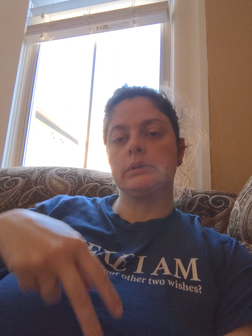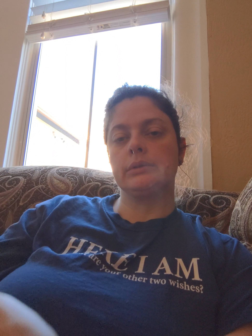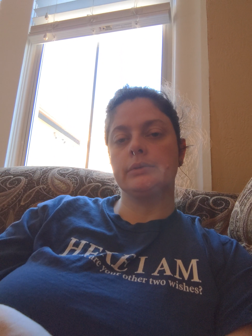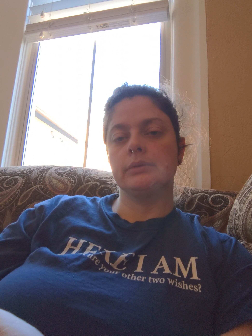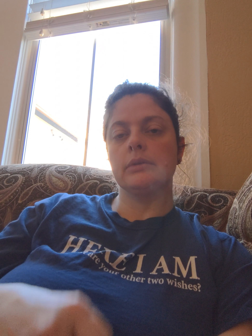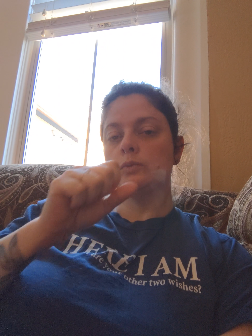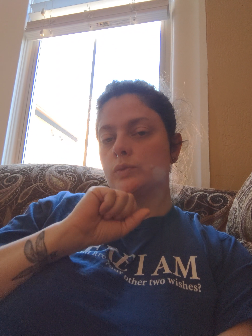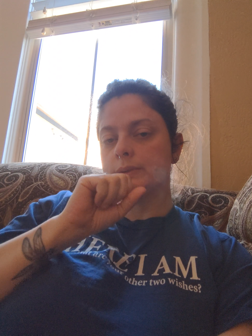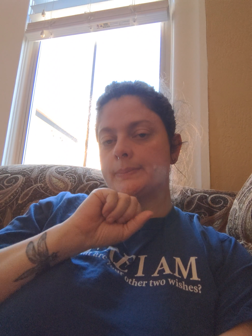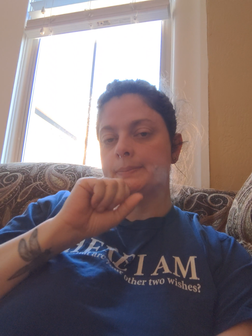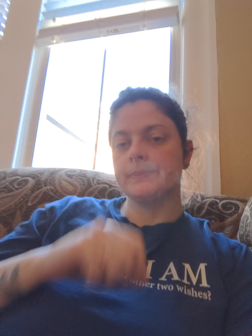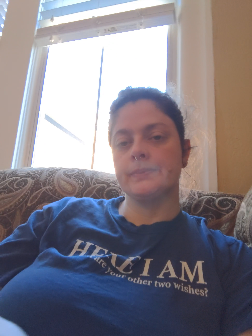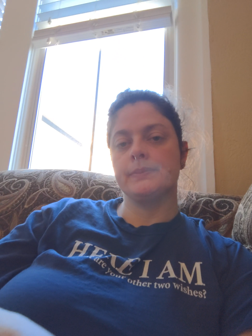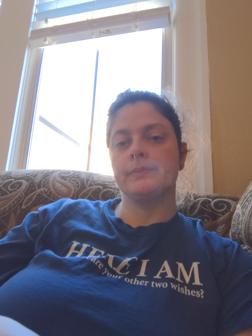ice cream